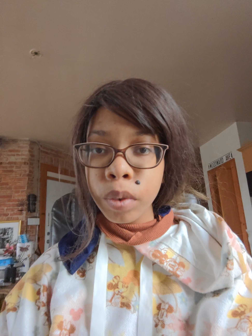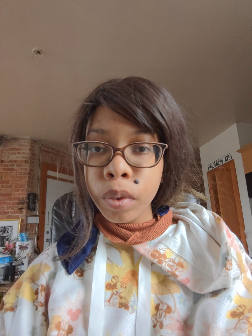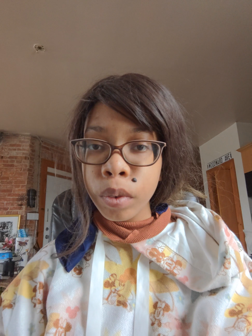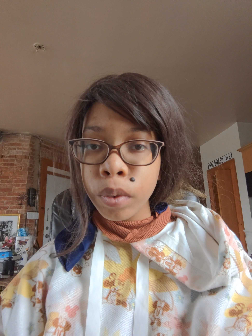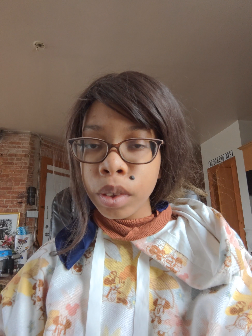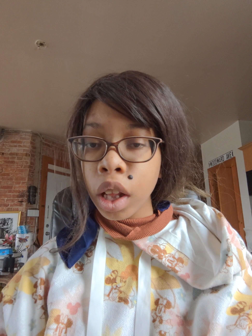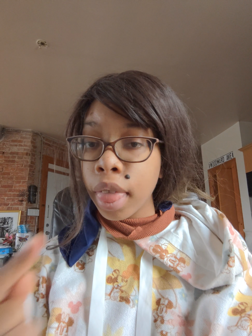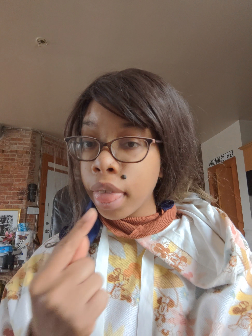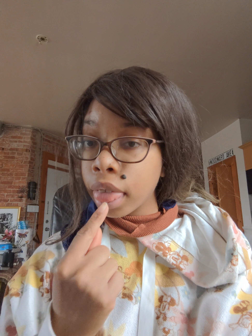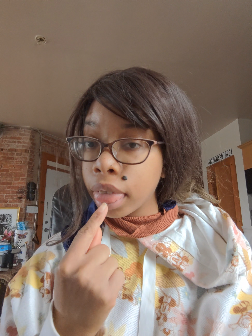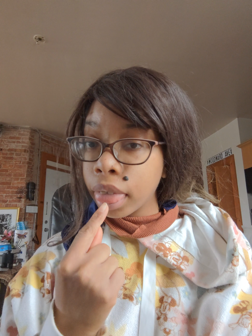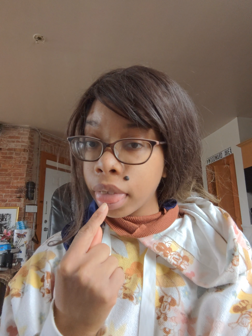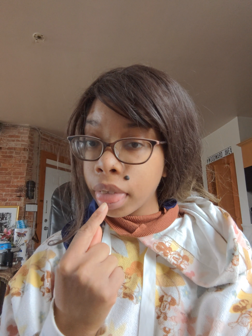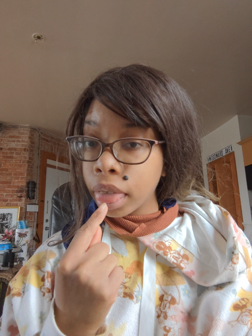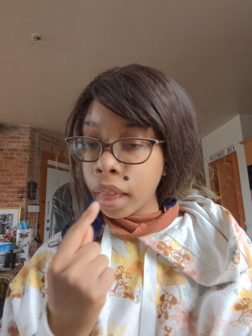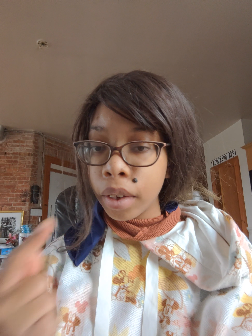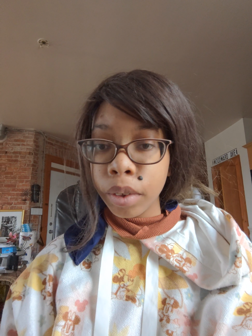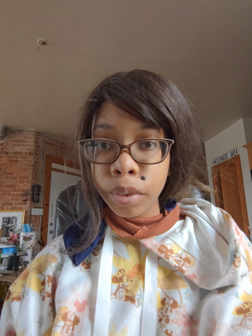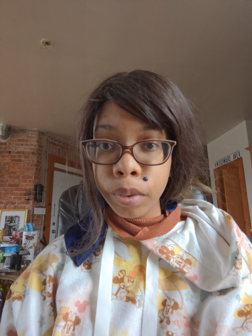tongue